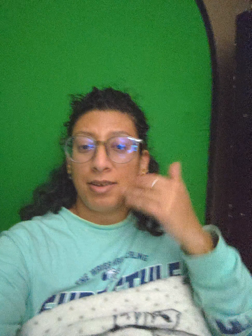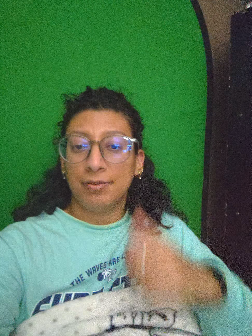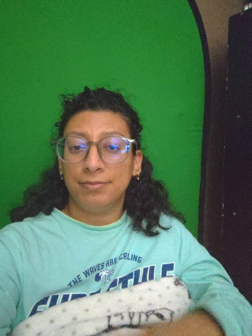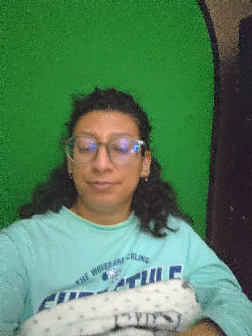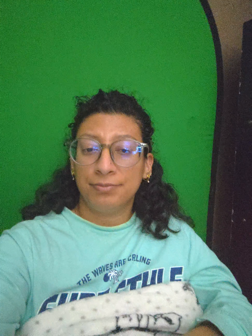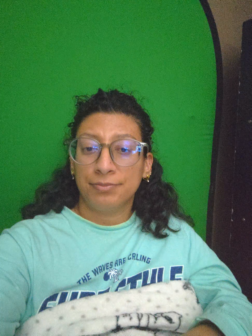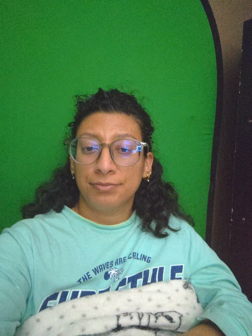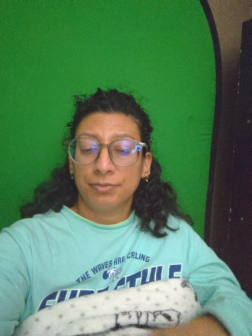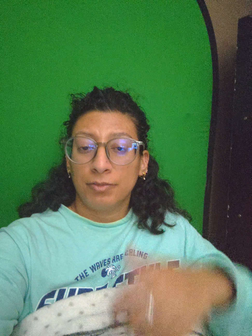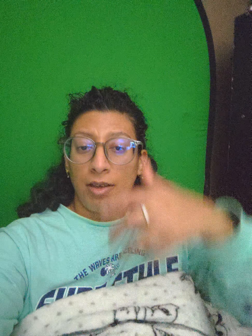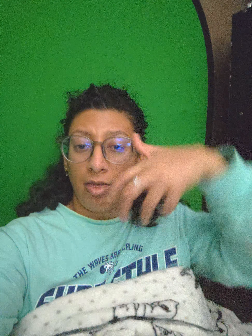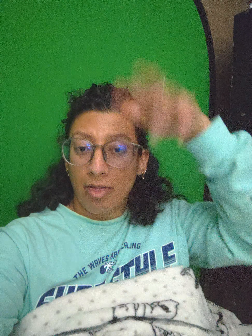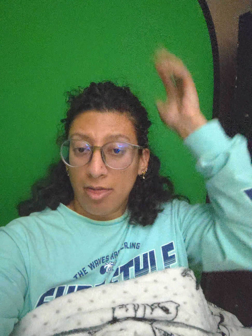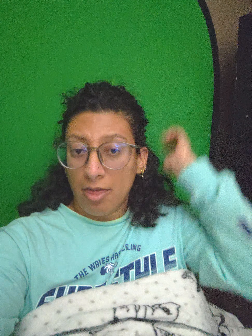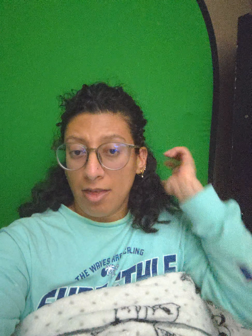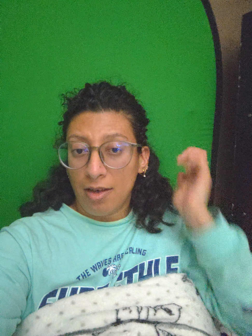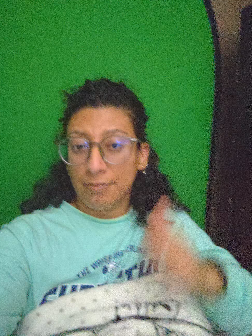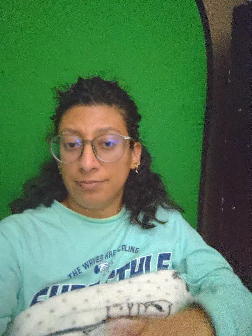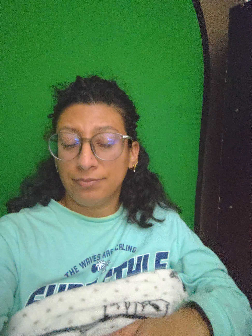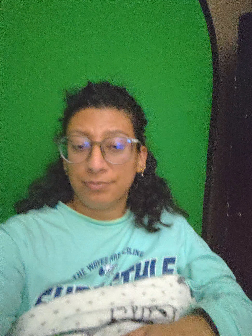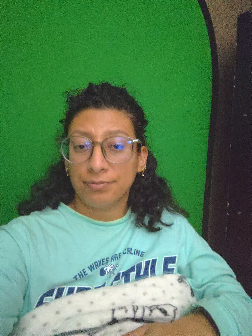lion